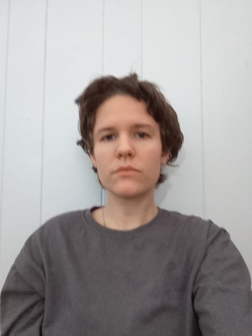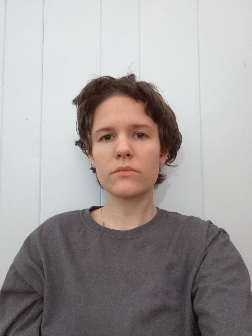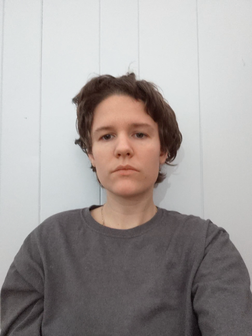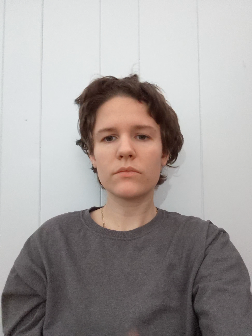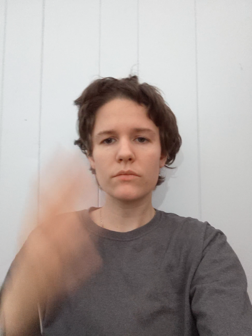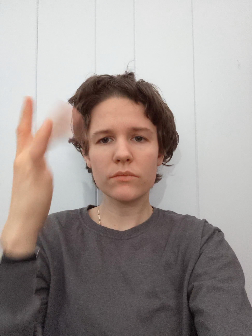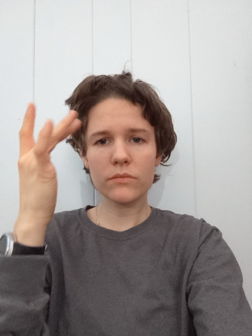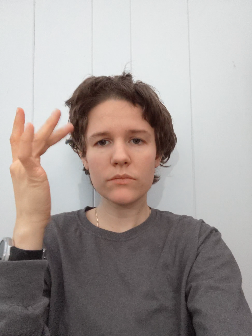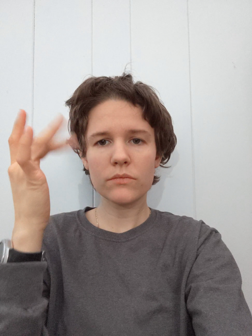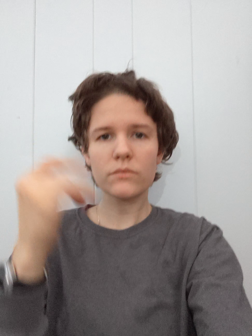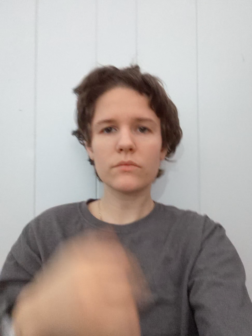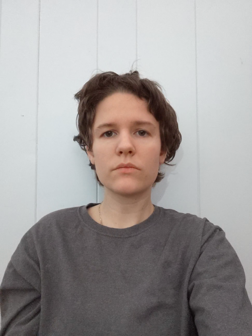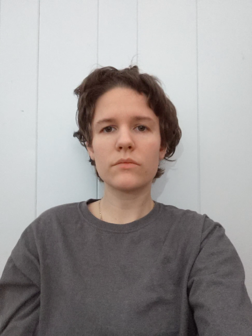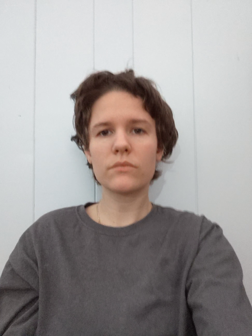why